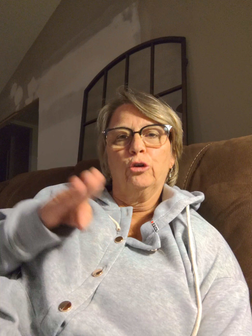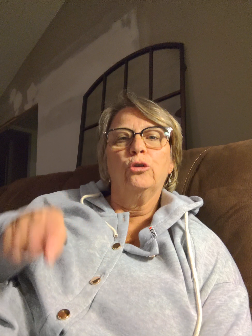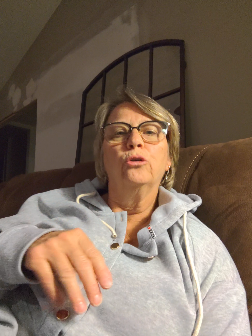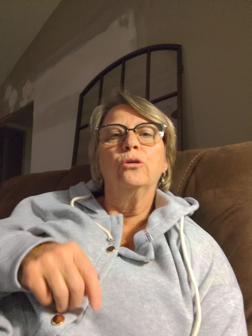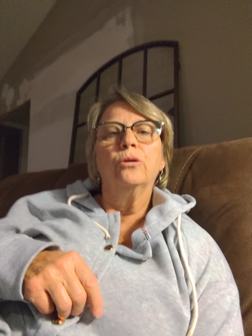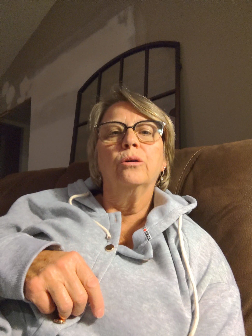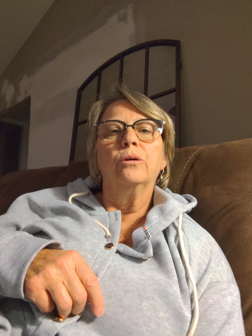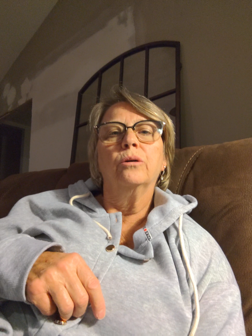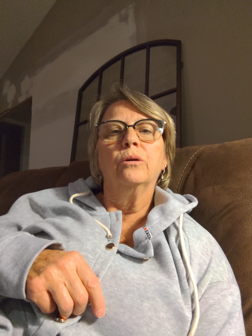dryer